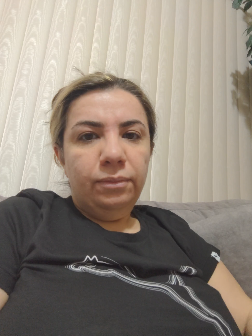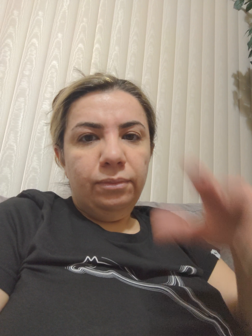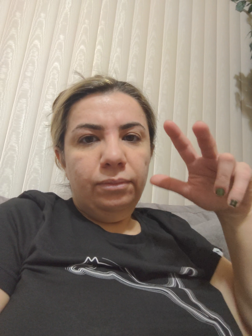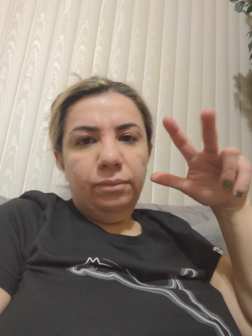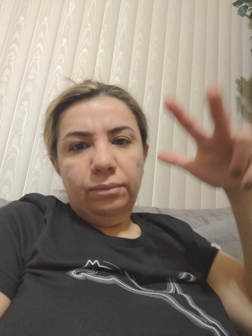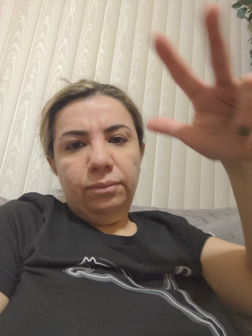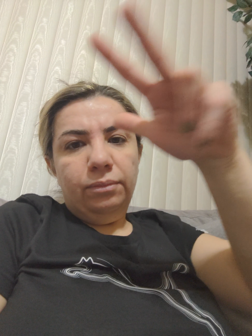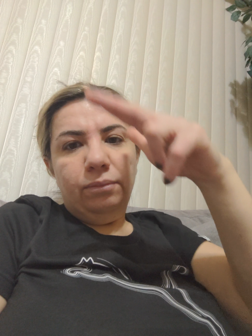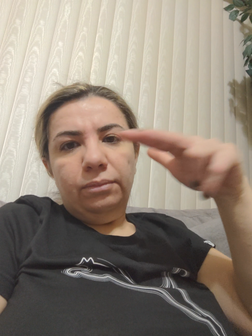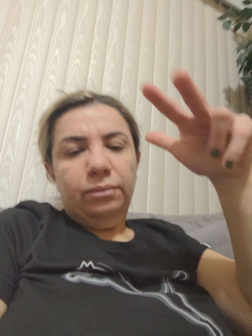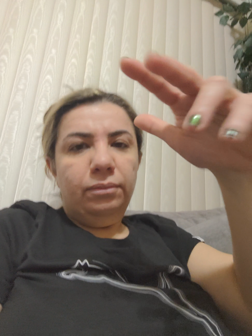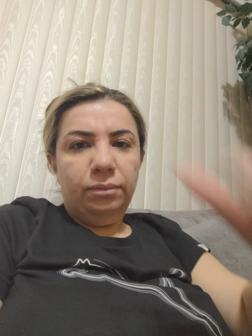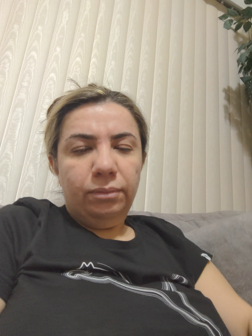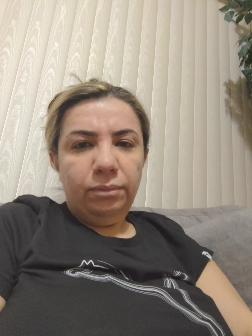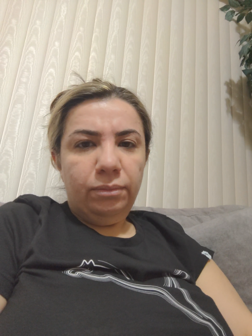helicopter